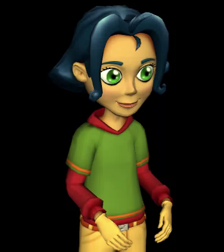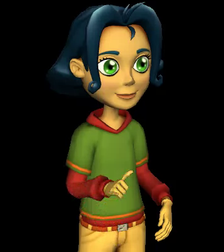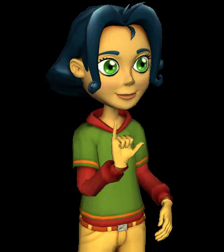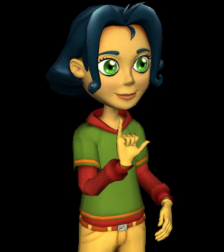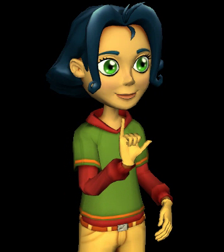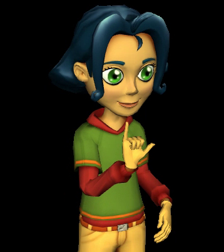من